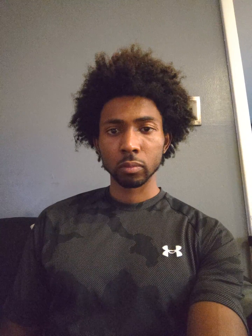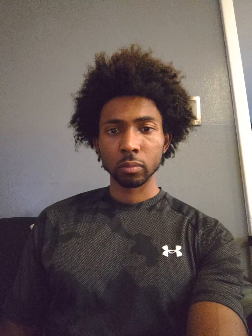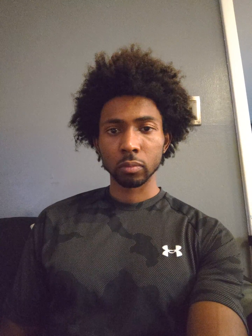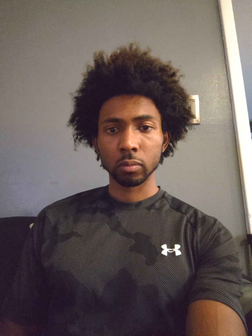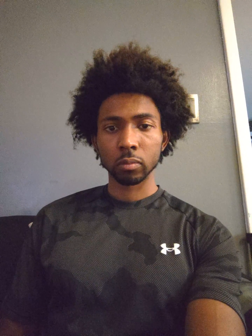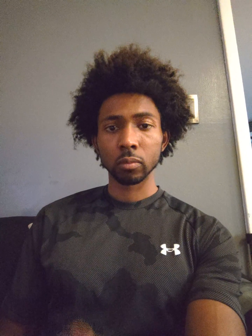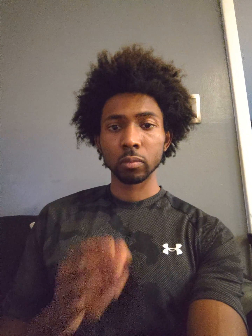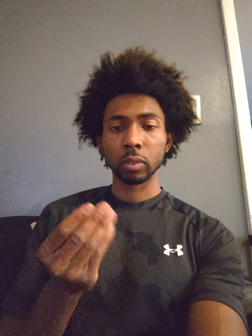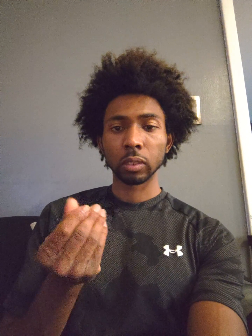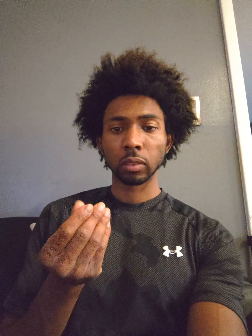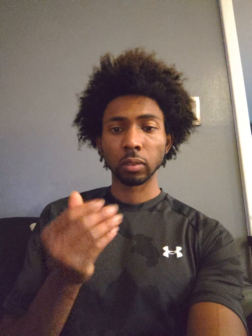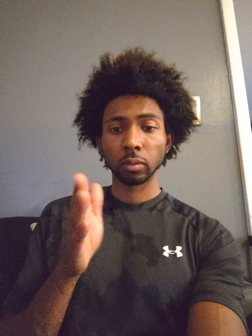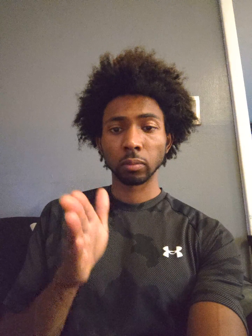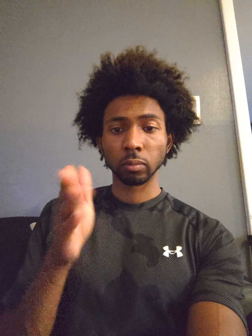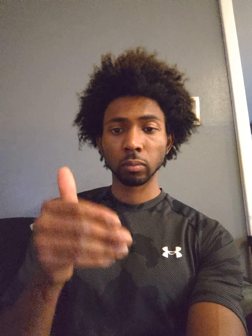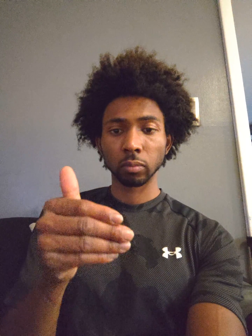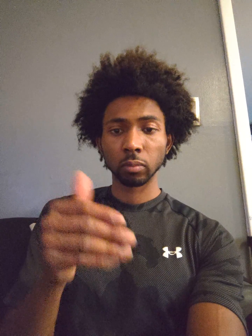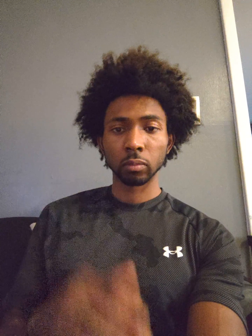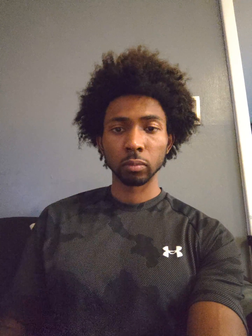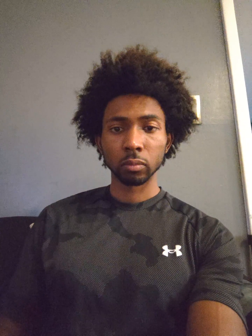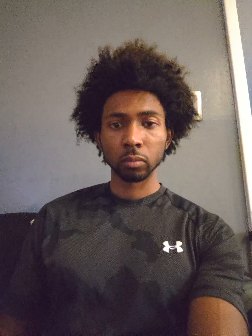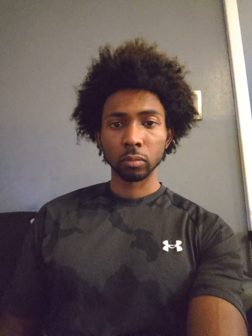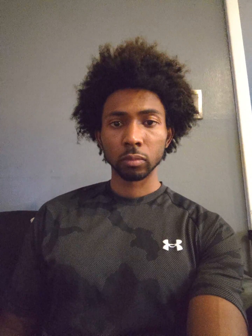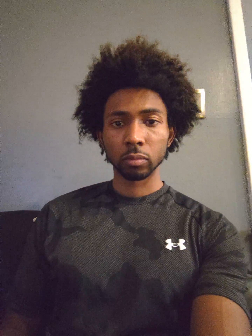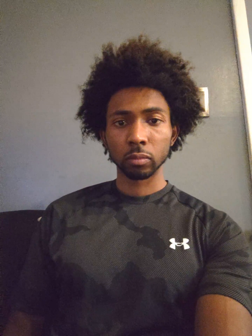sandbox